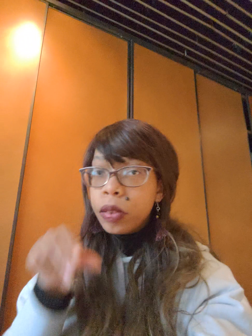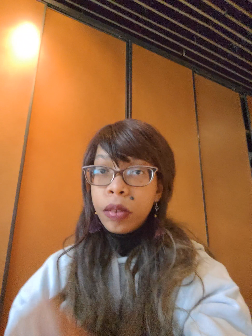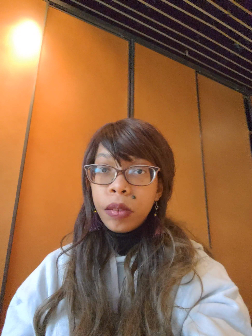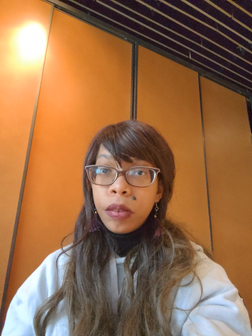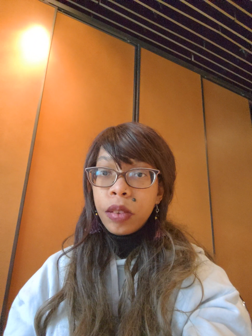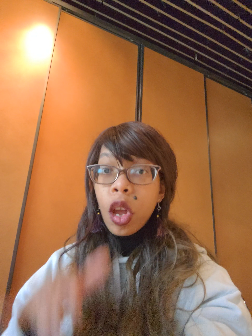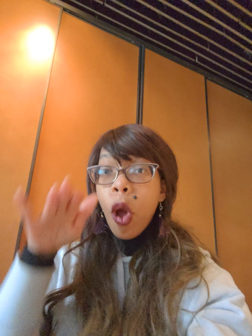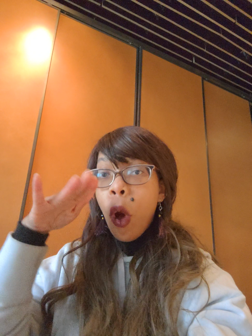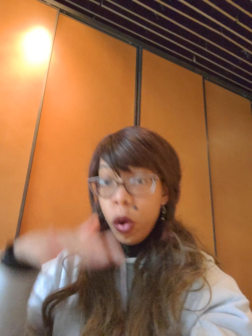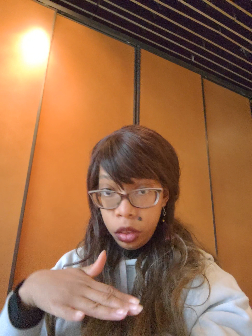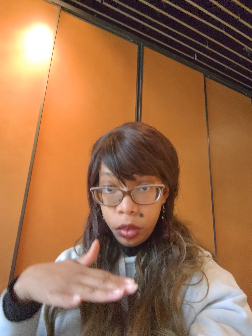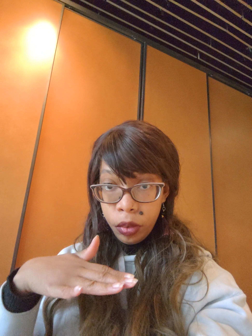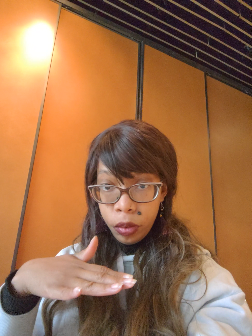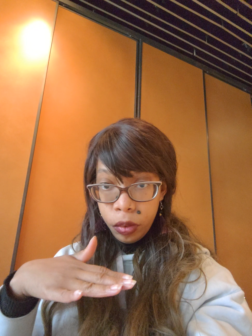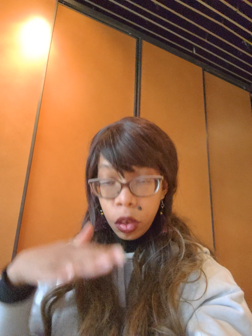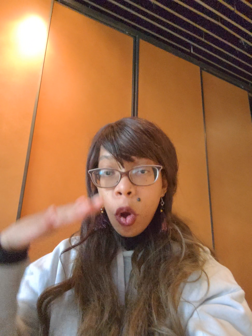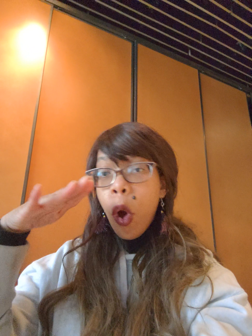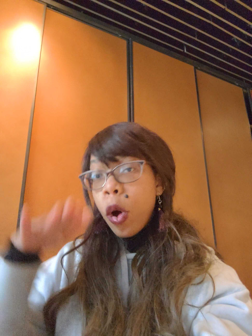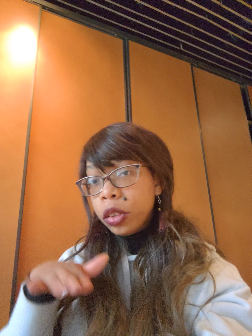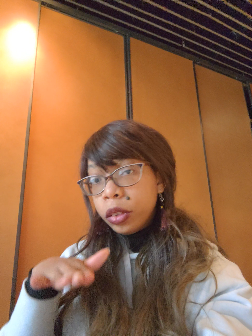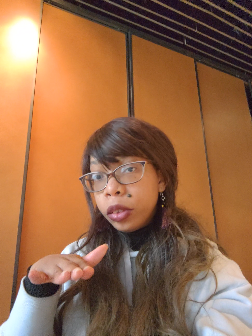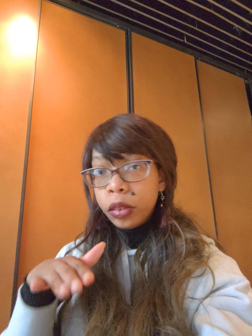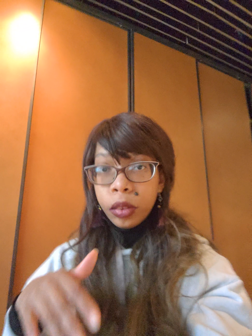on